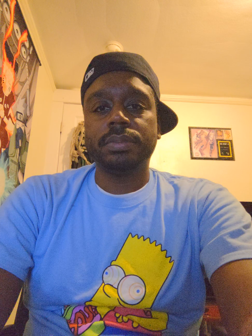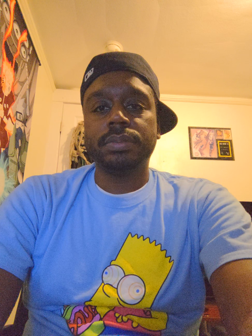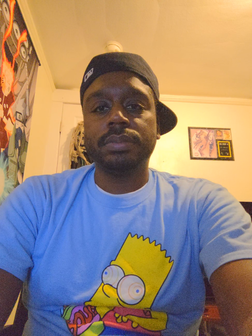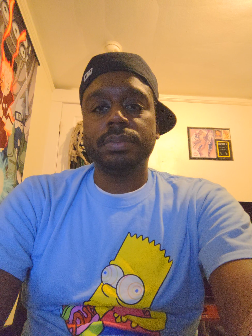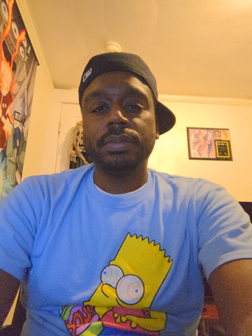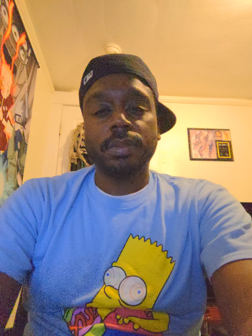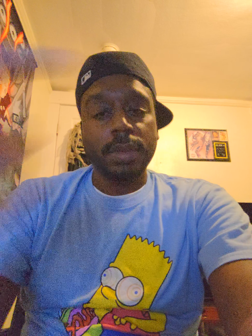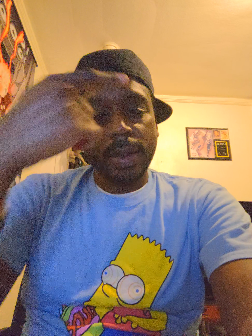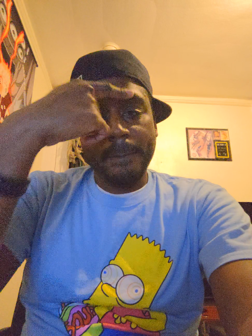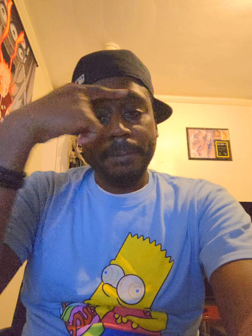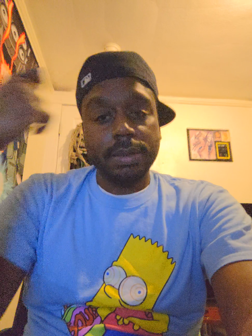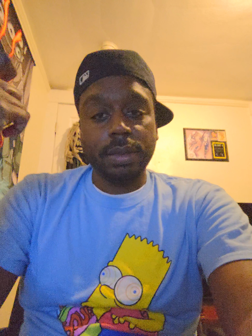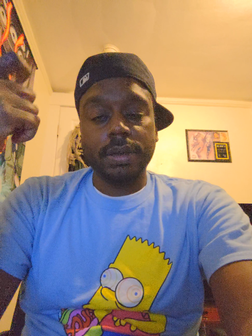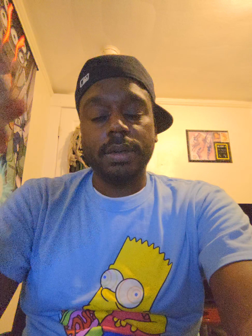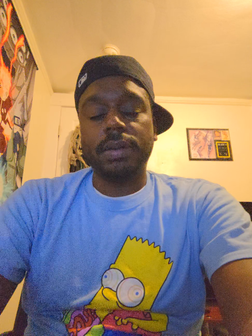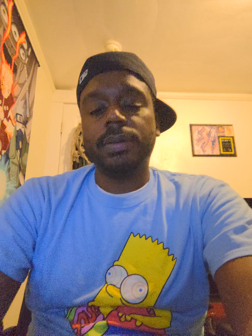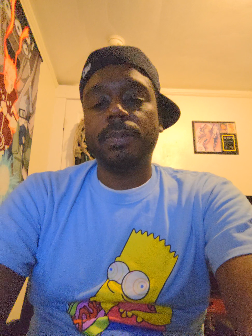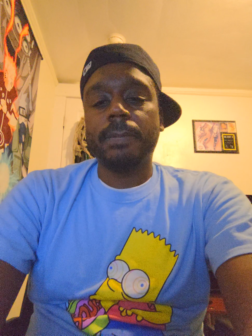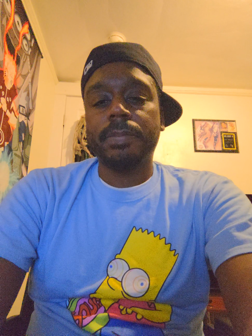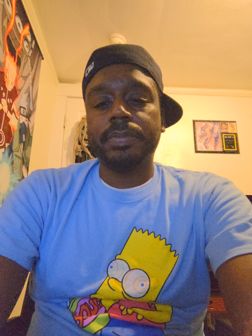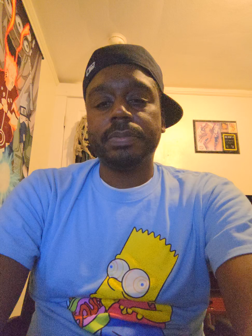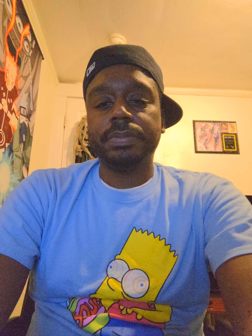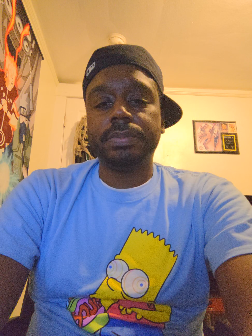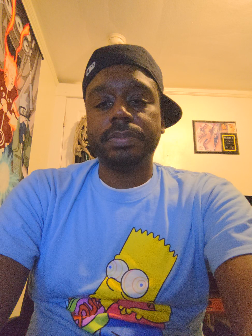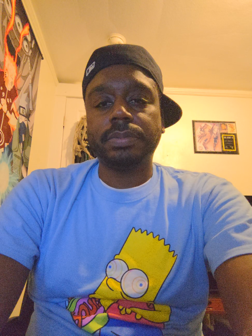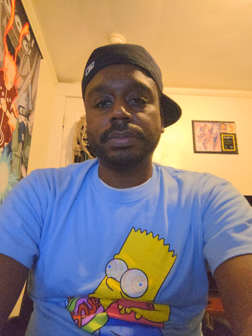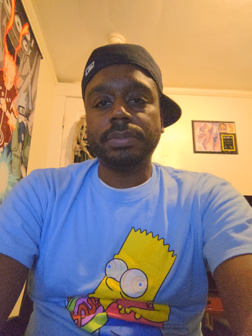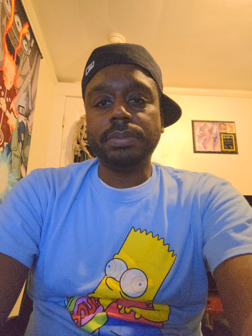because